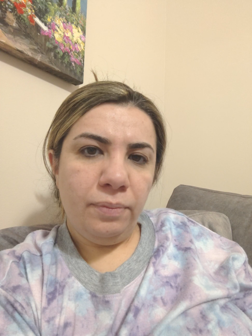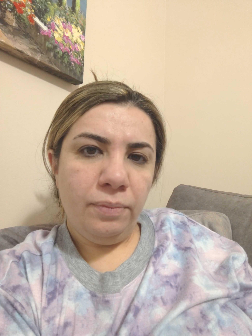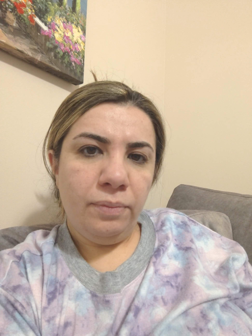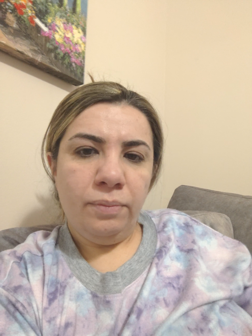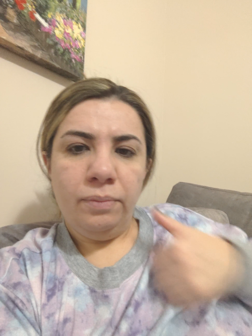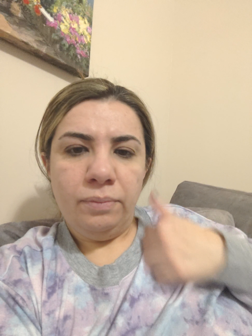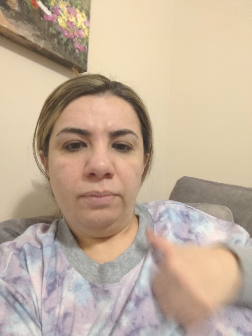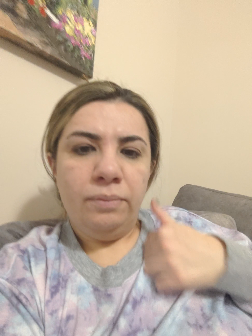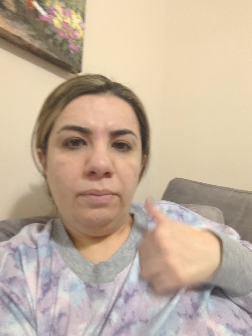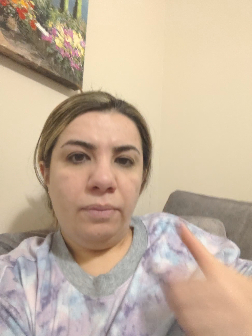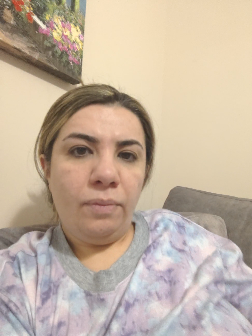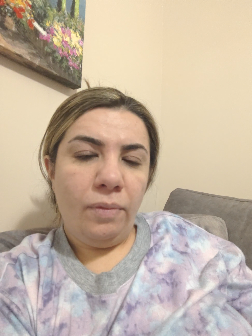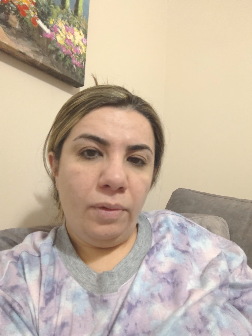bath